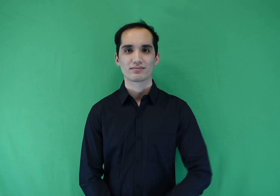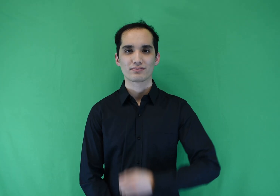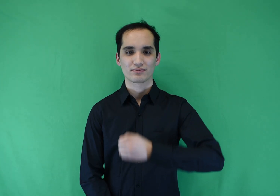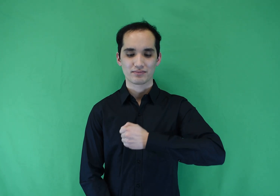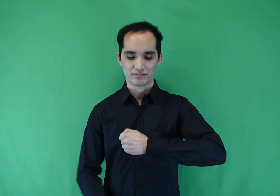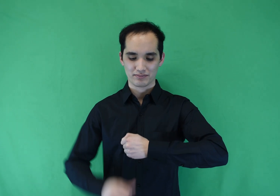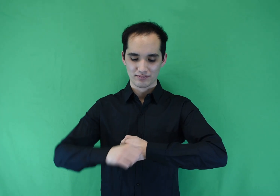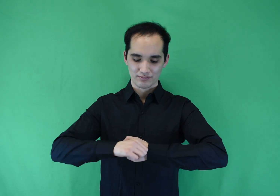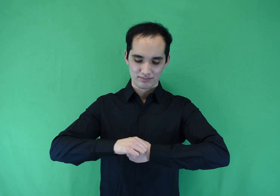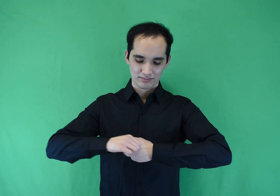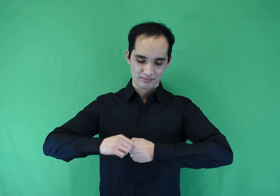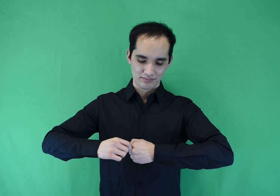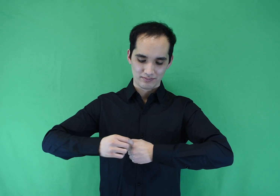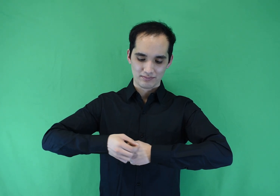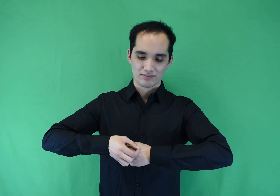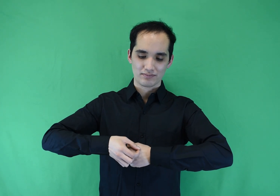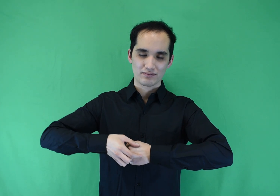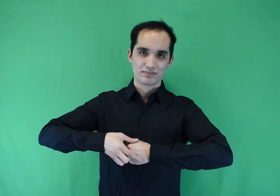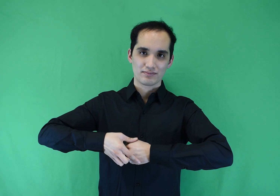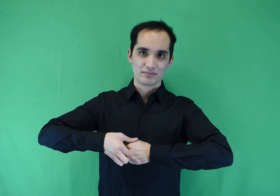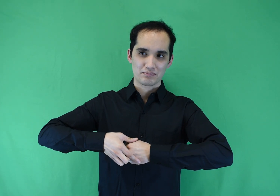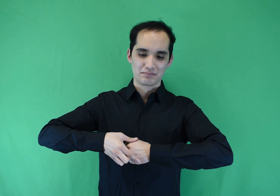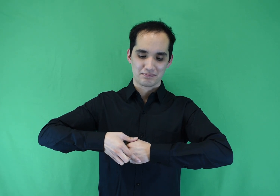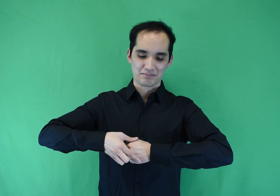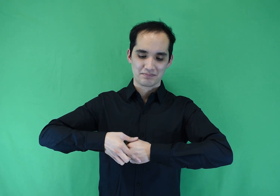cortar abrir